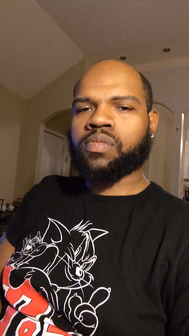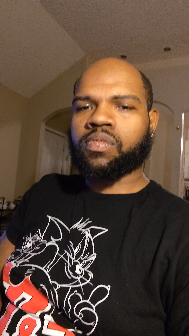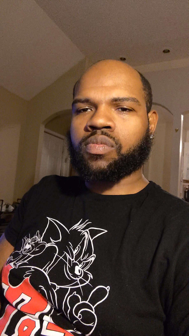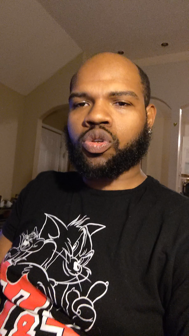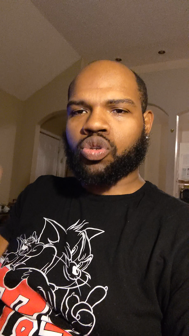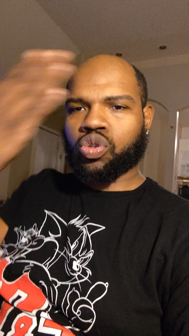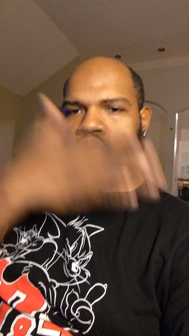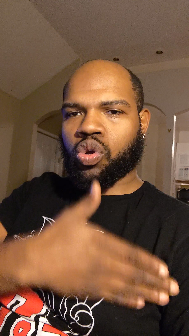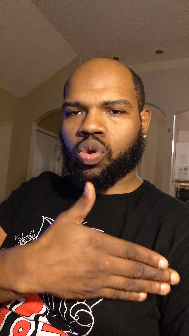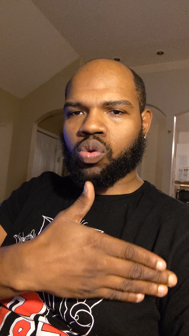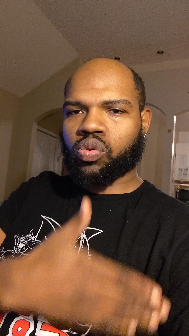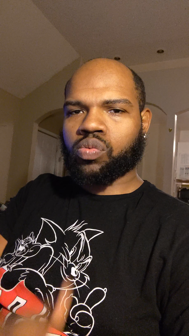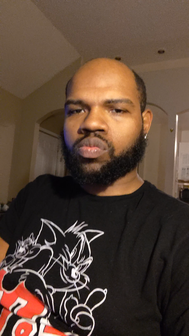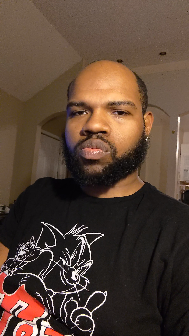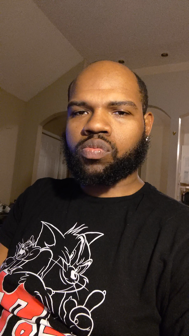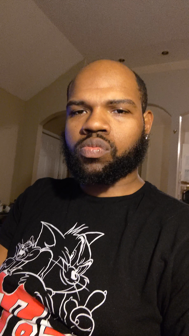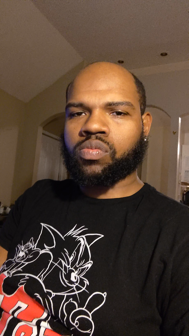dark